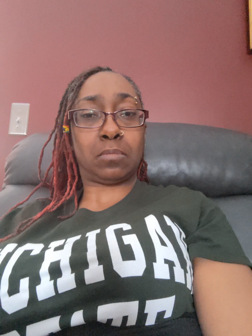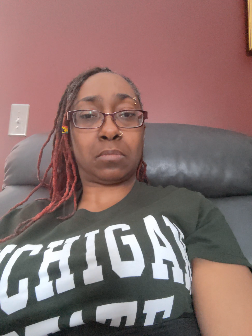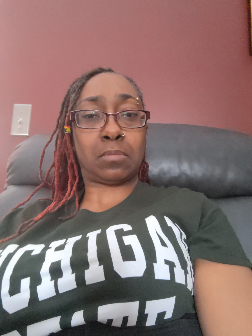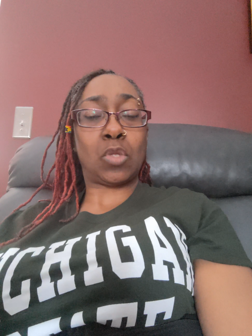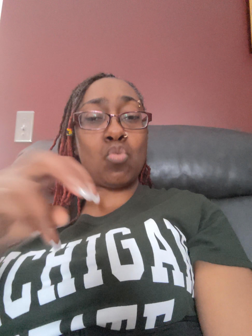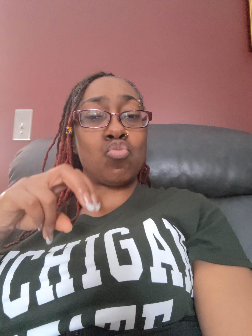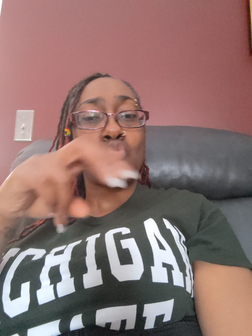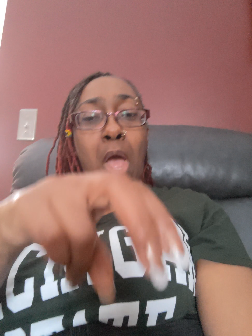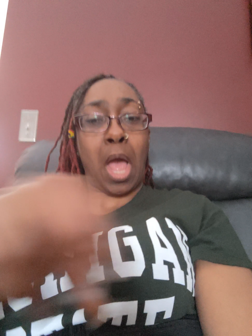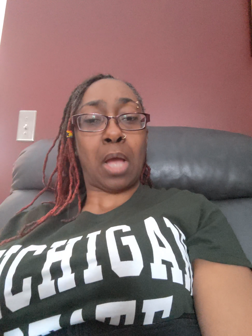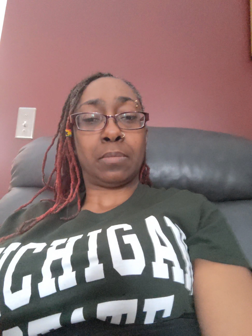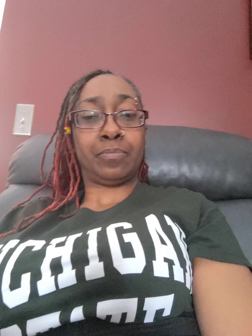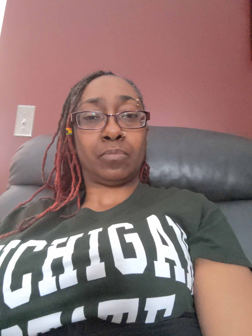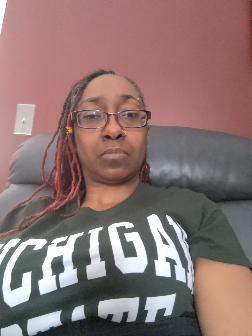ride